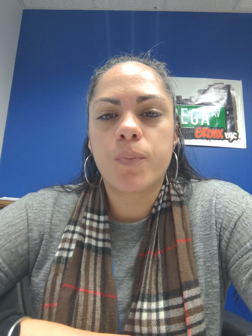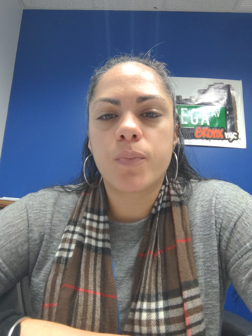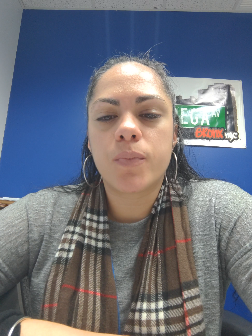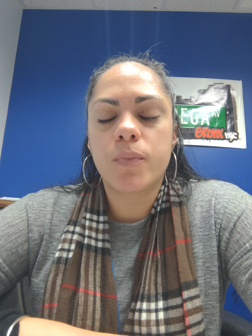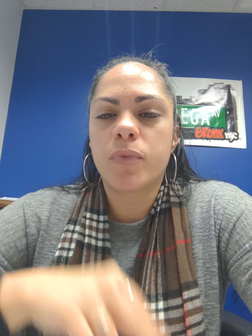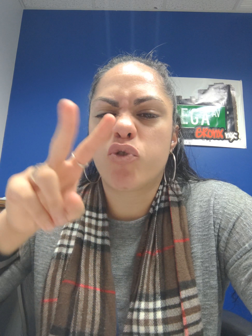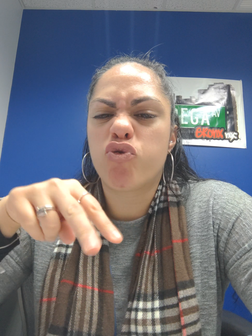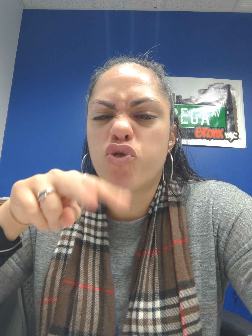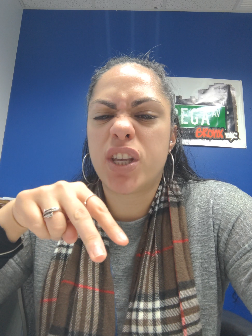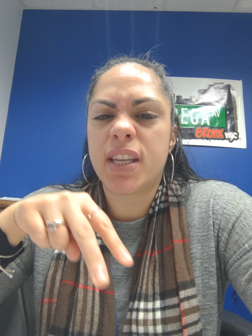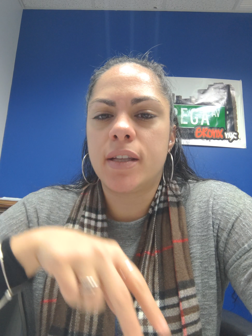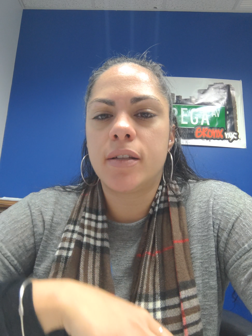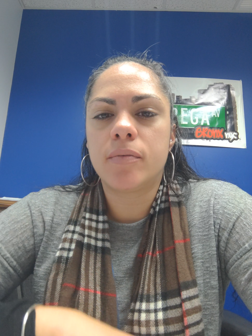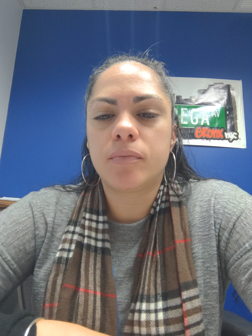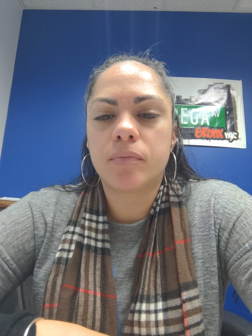read